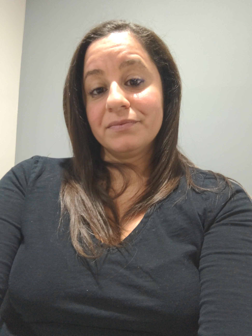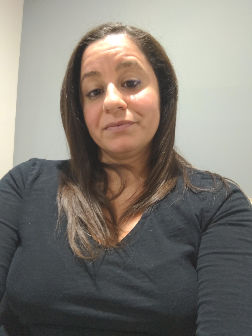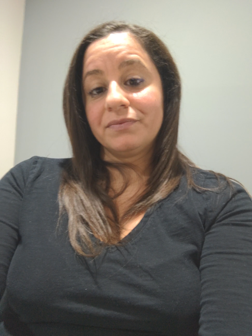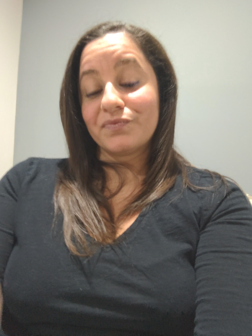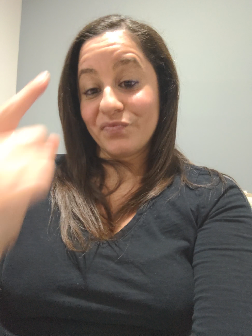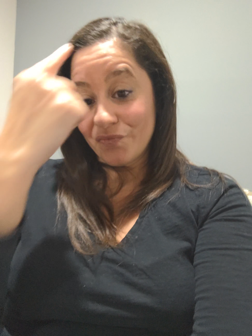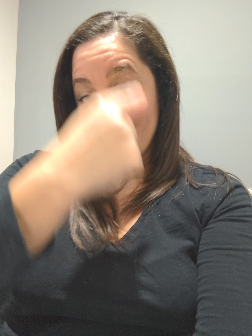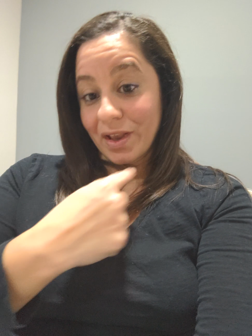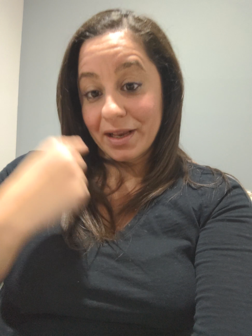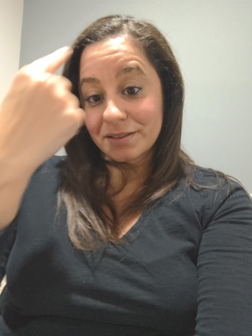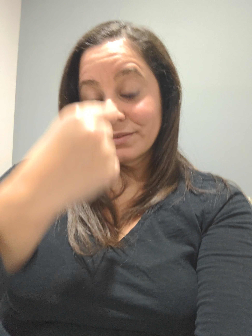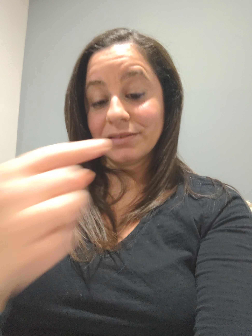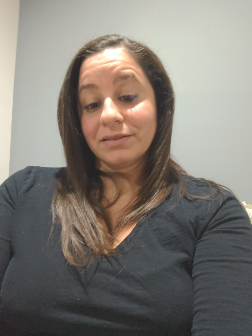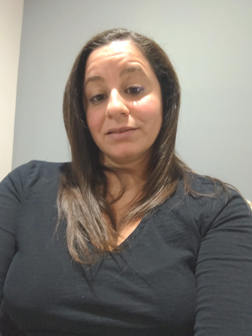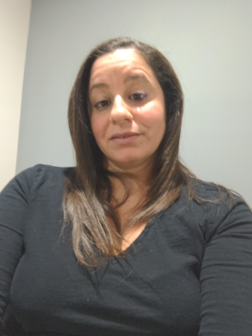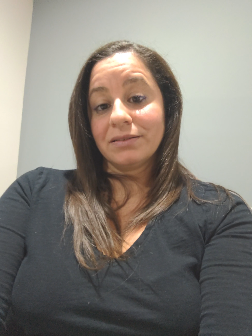face